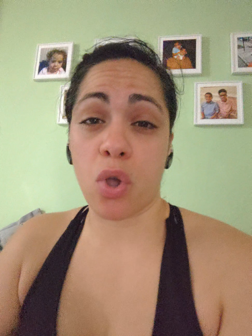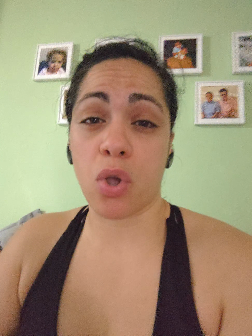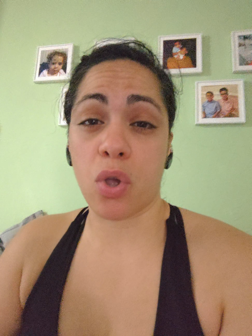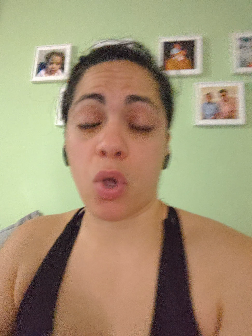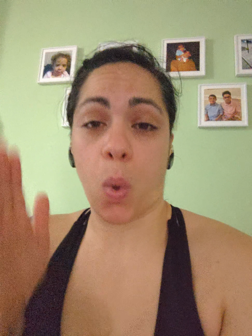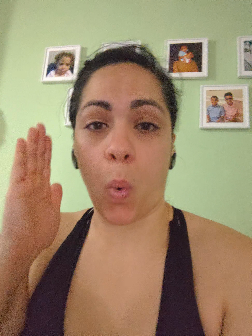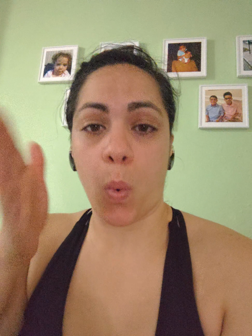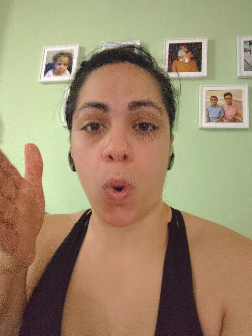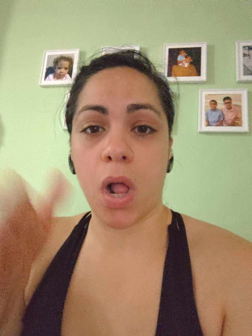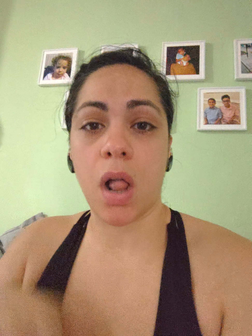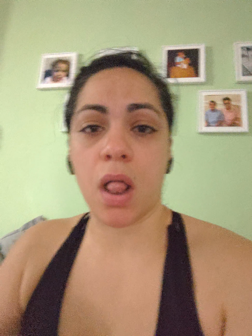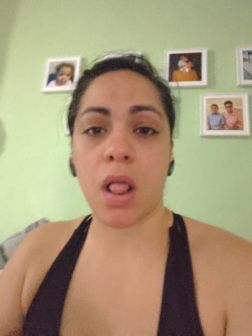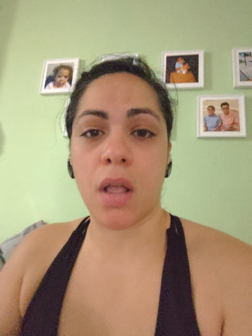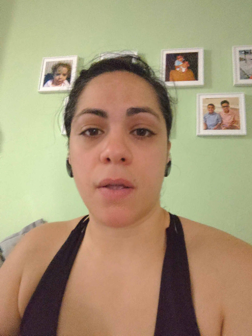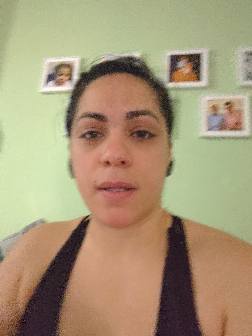will